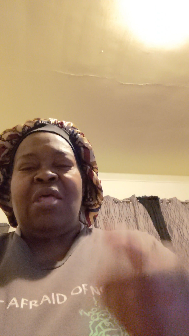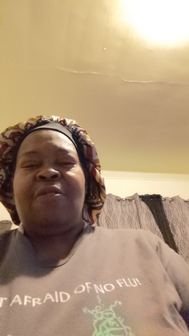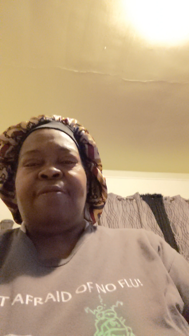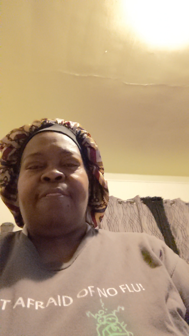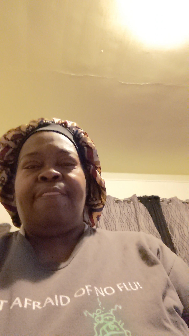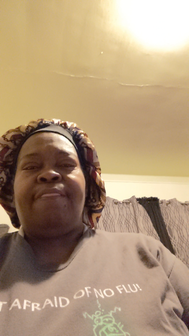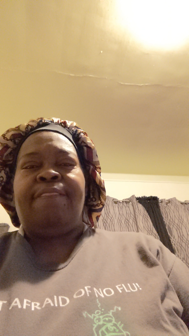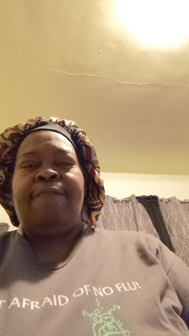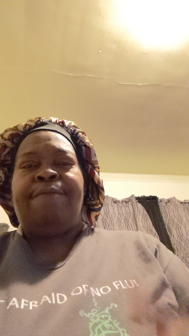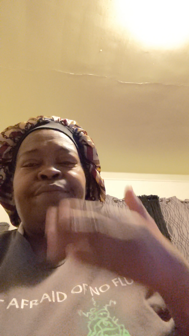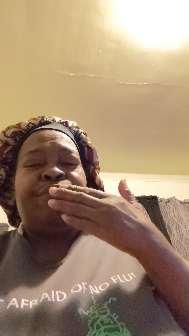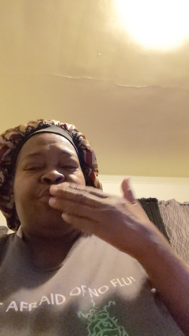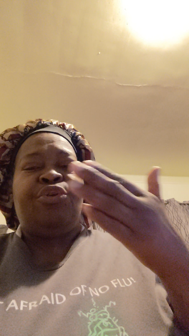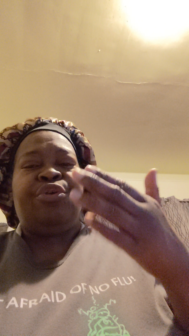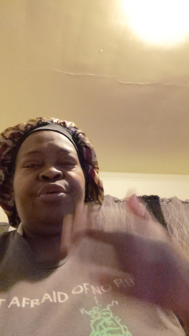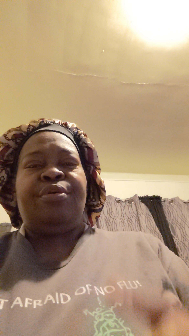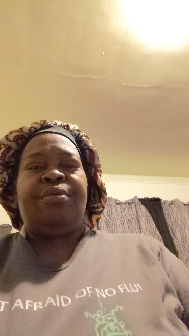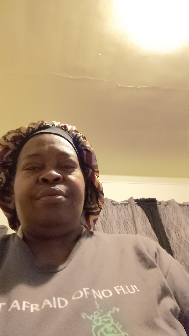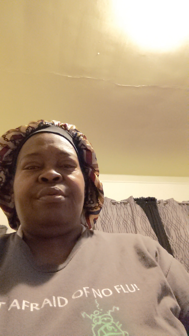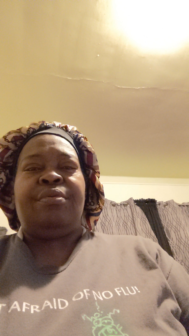good